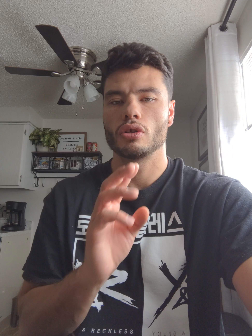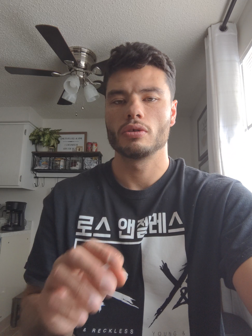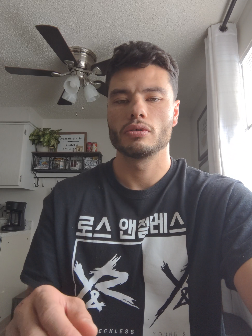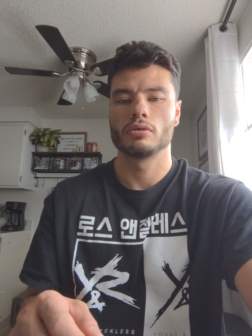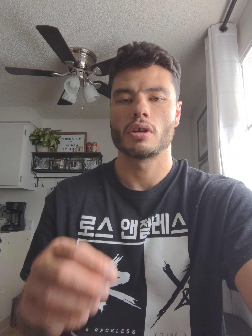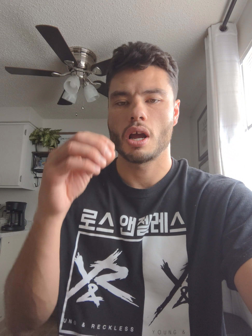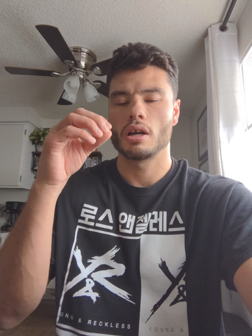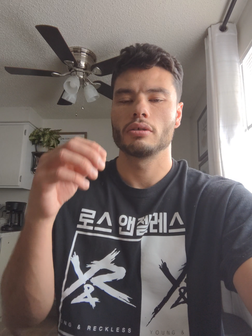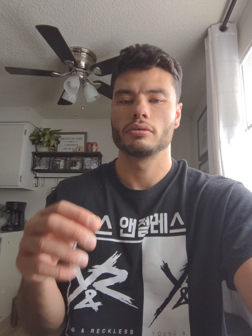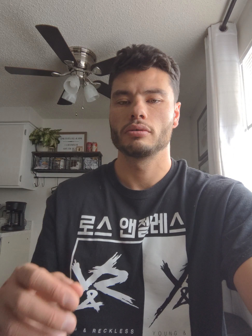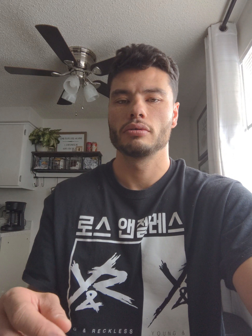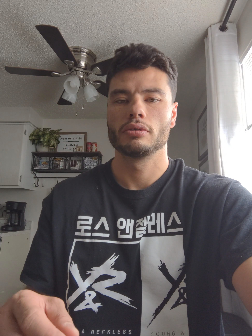owie